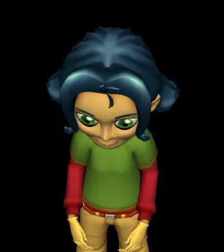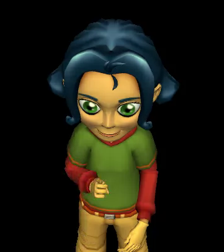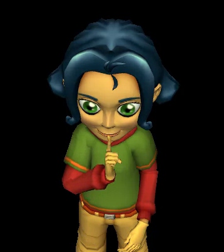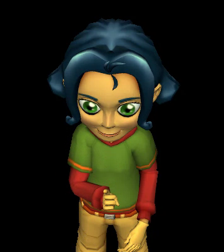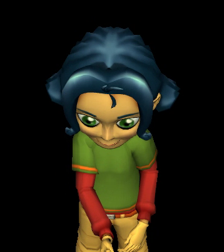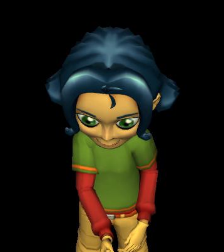طلب